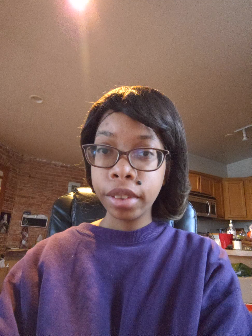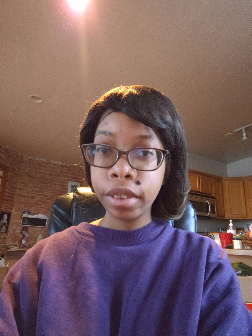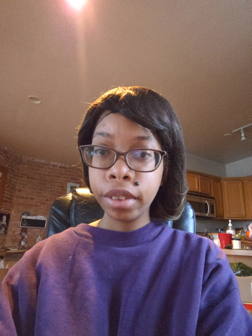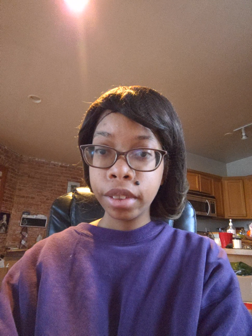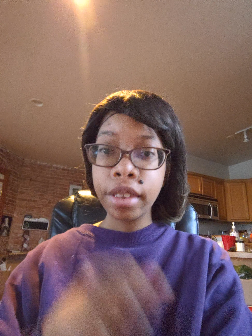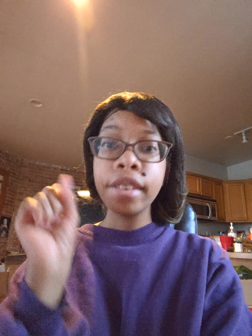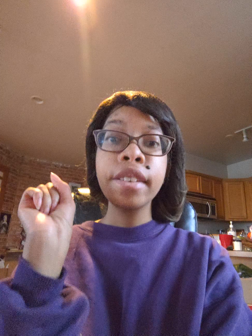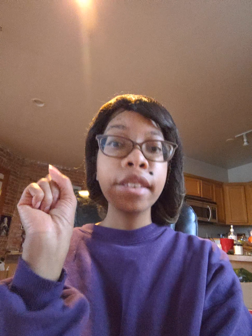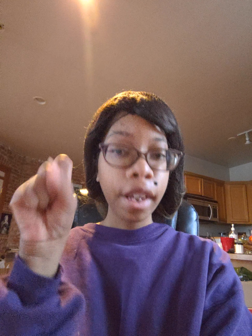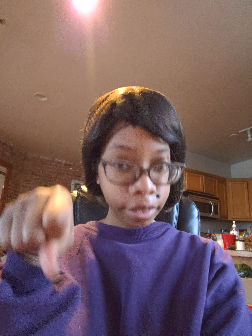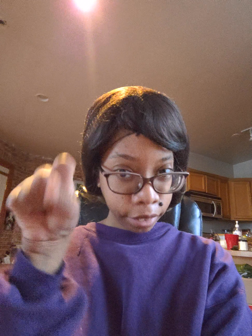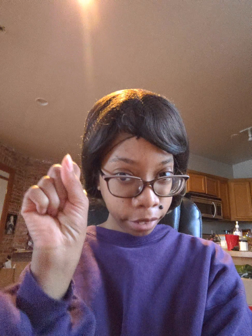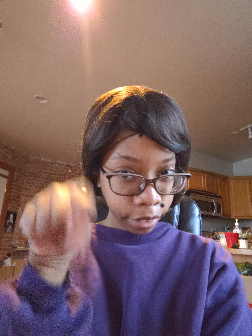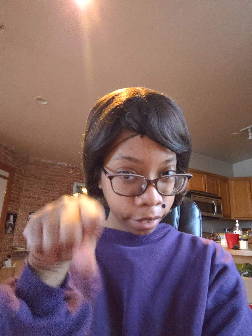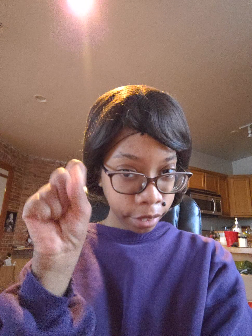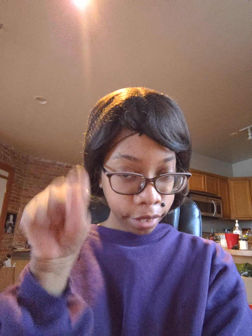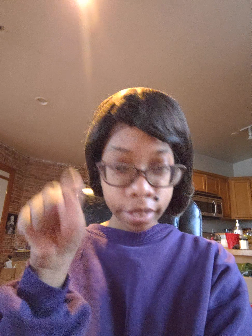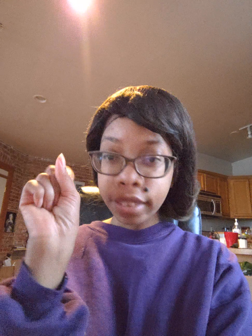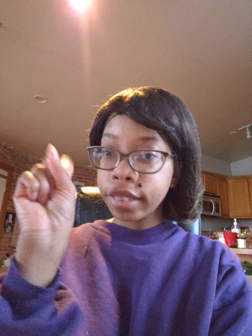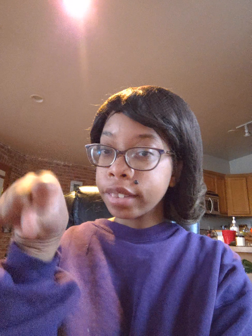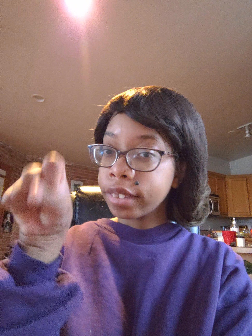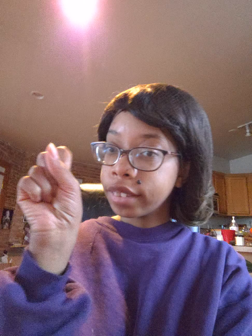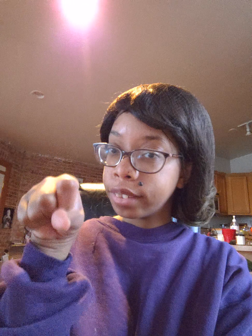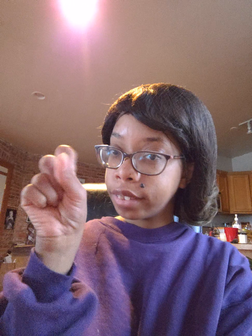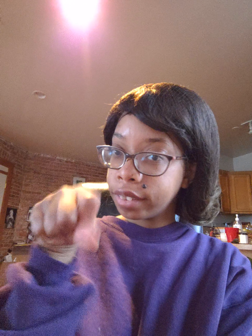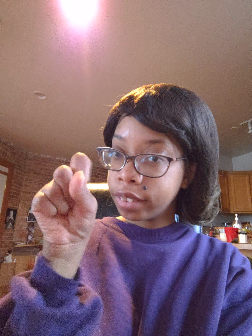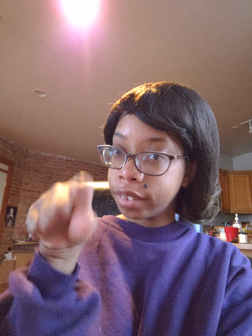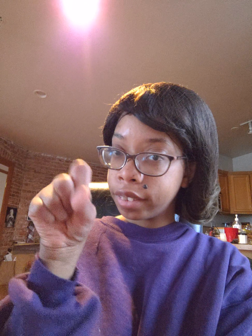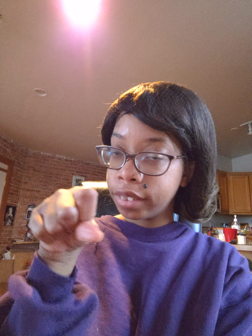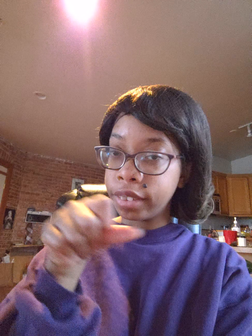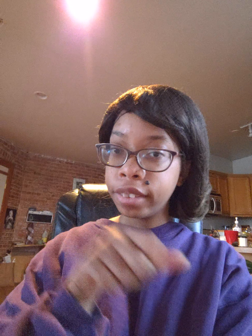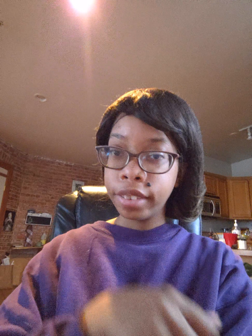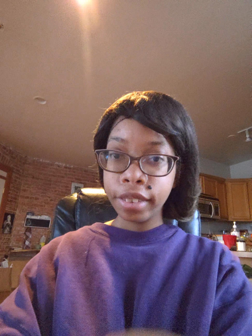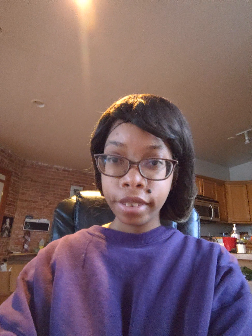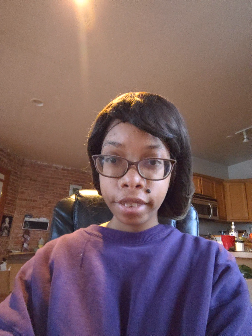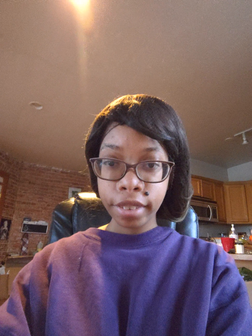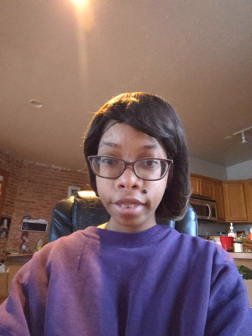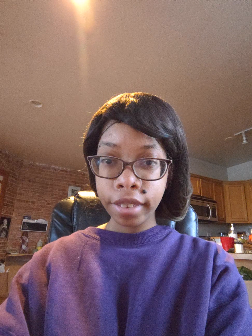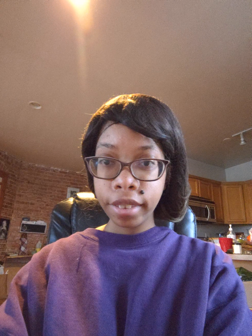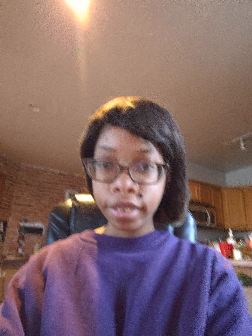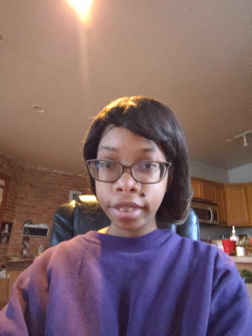yes